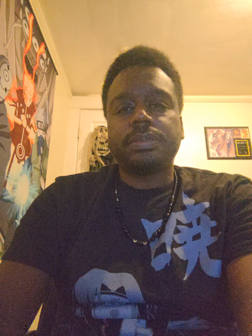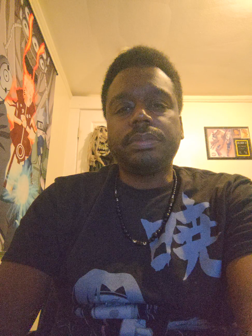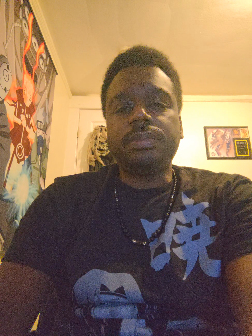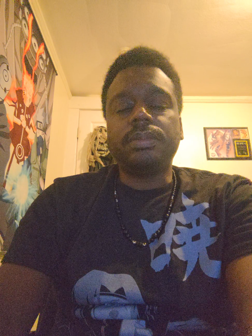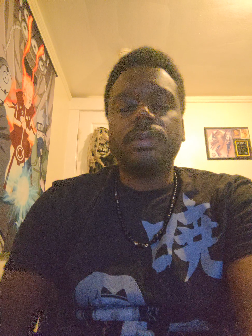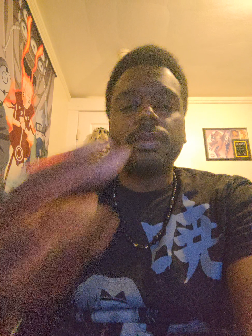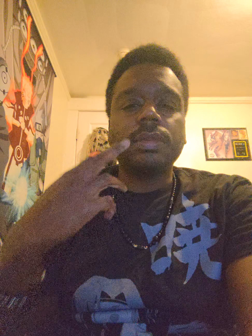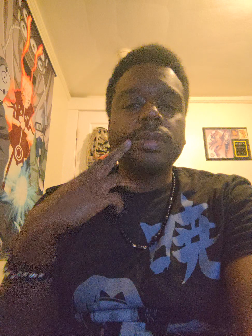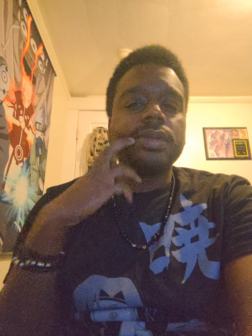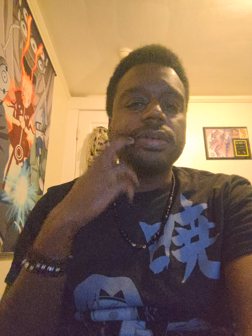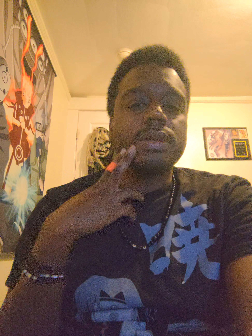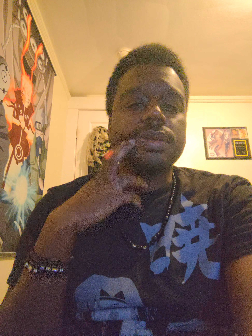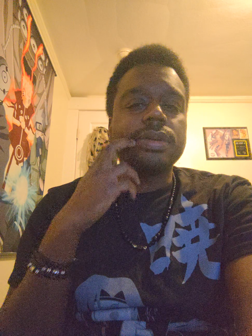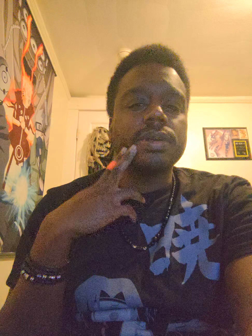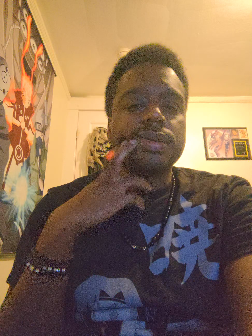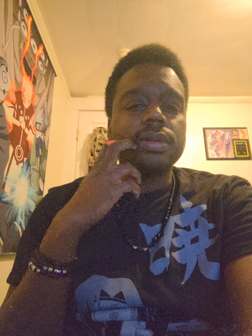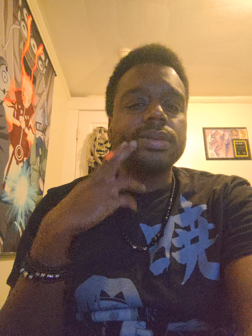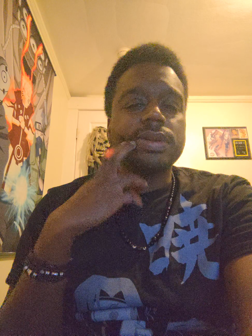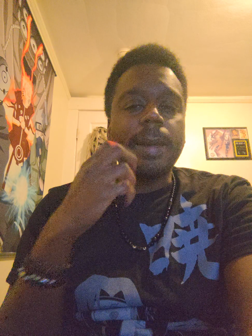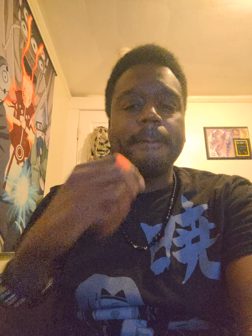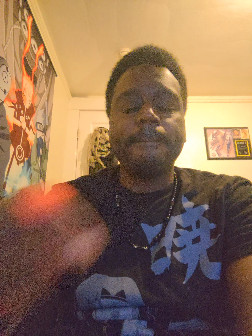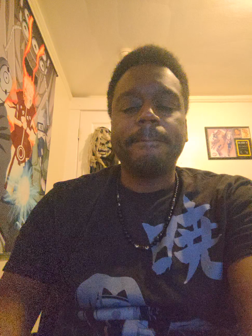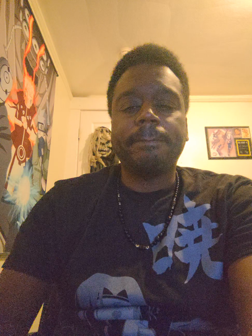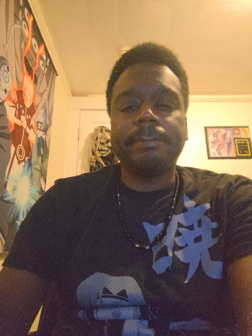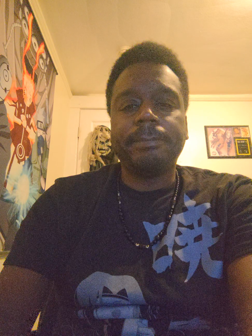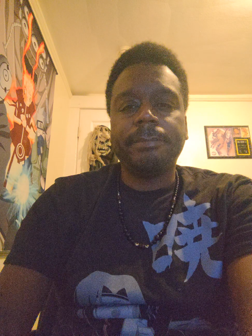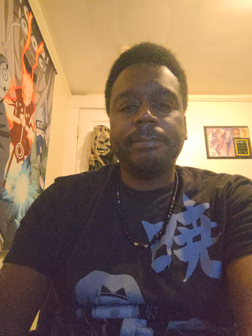gum